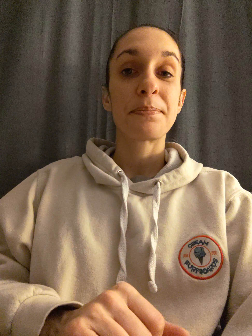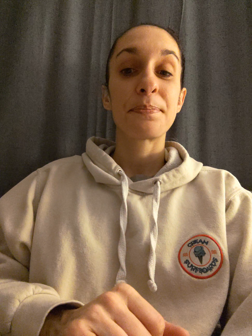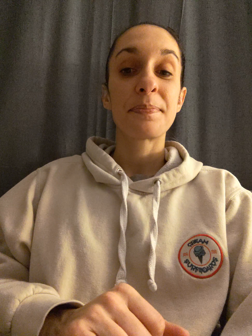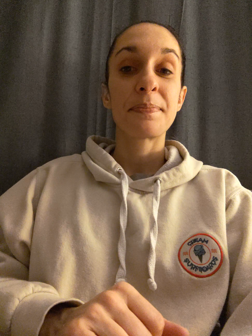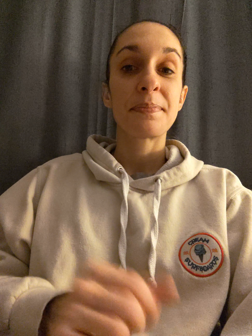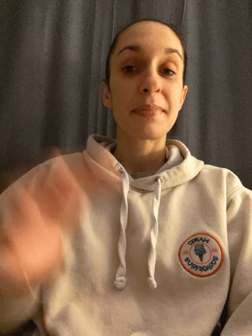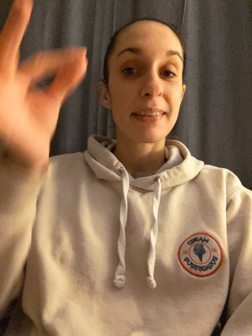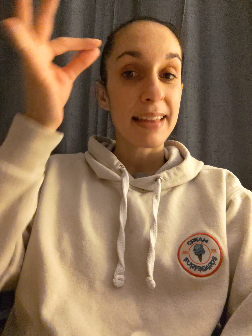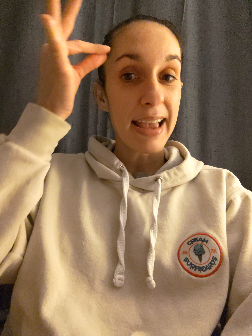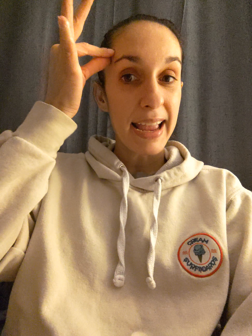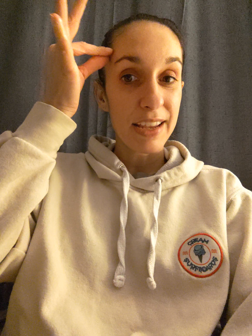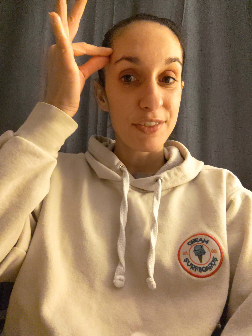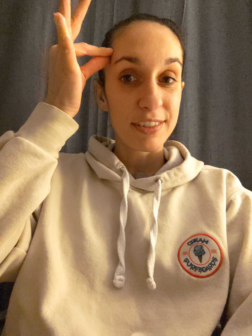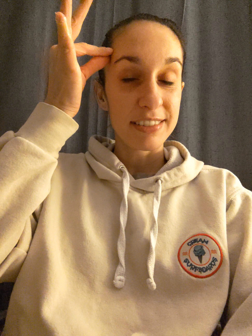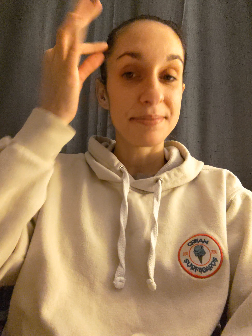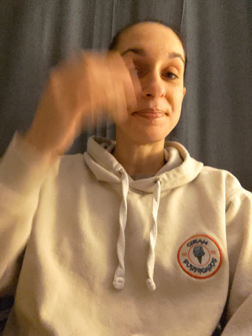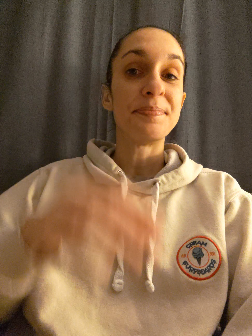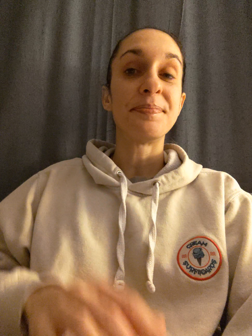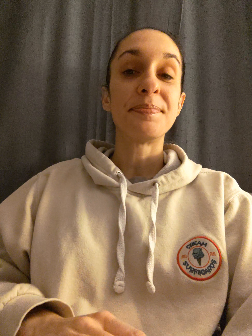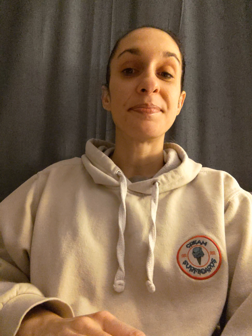hair